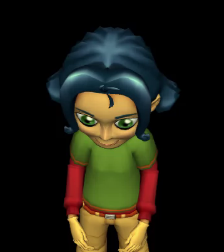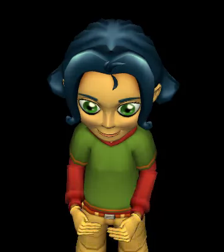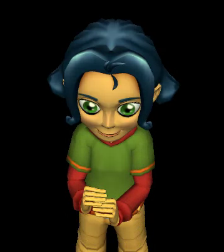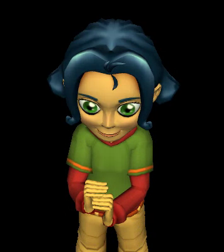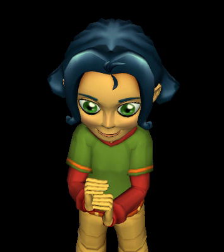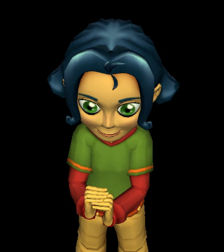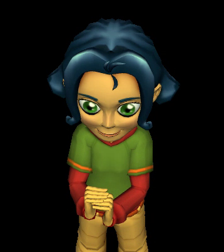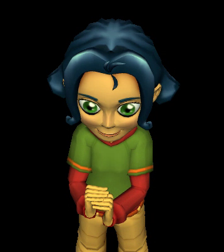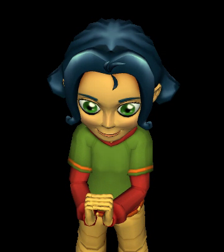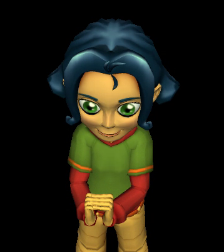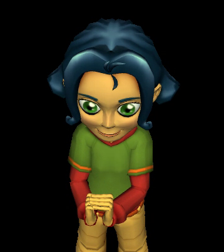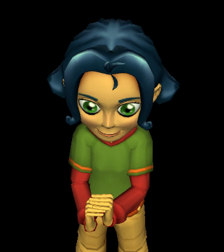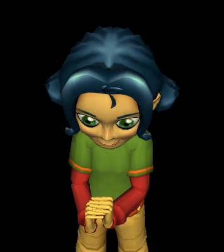برنامج